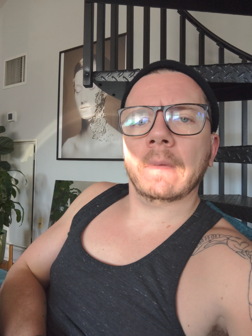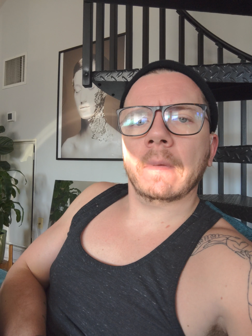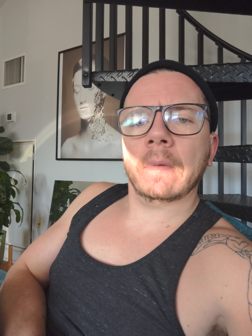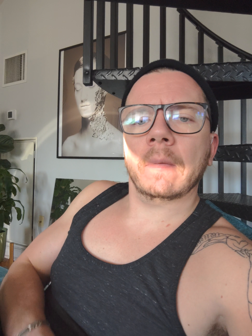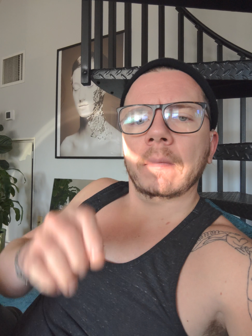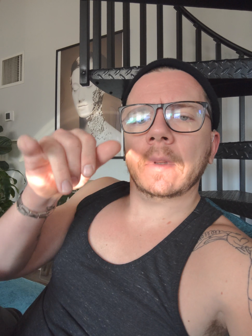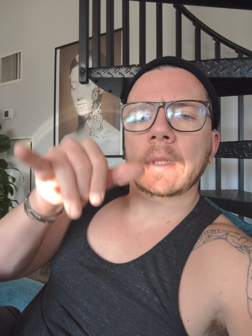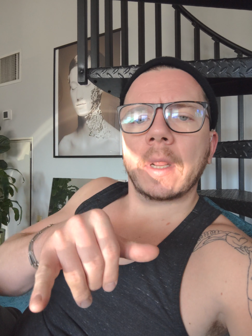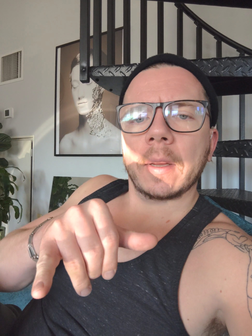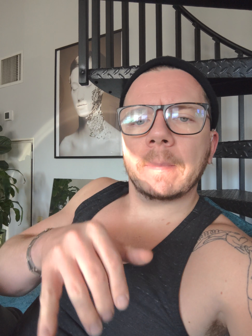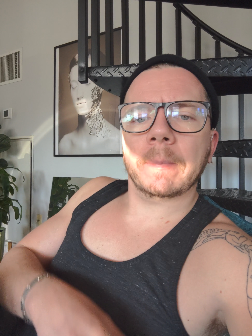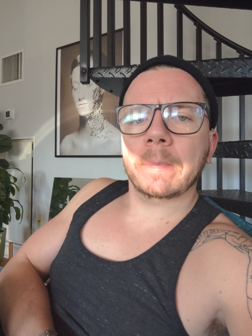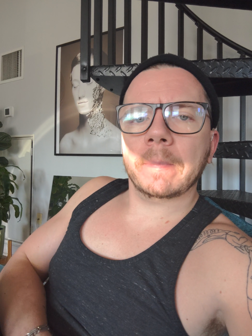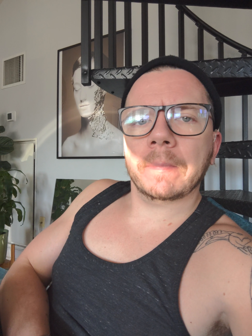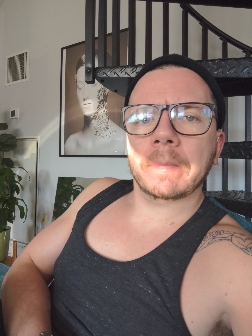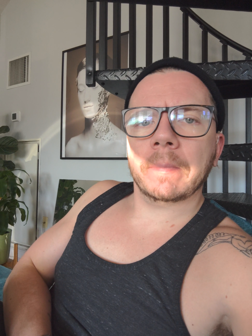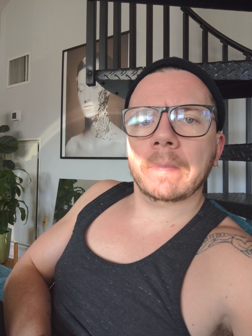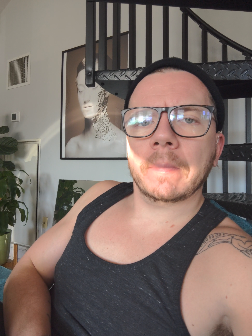stay